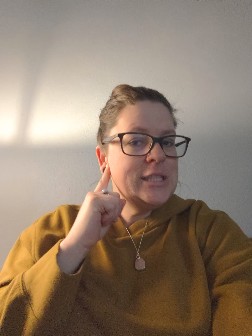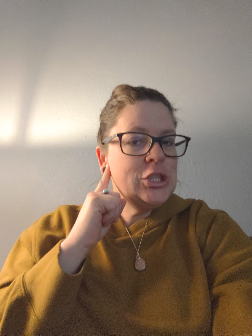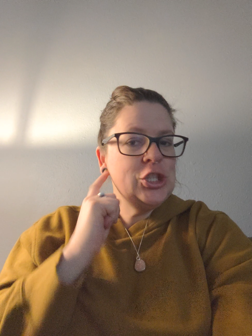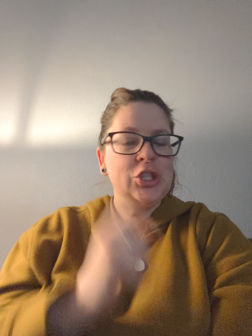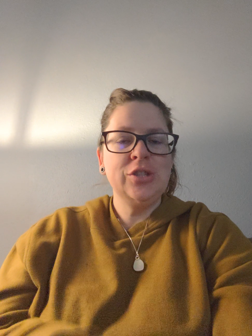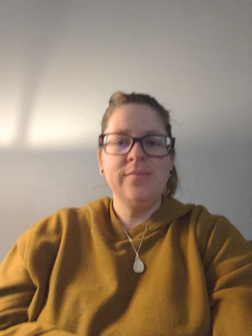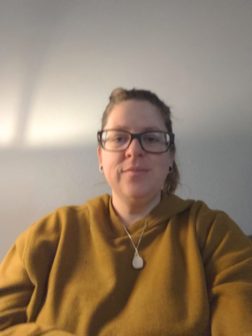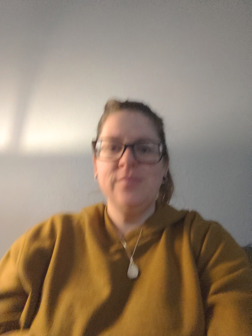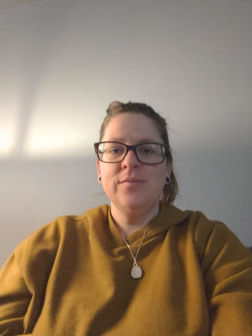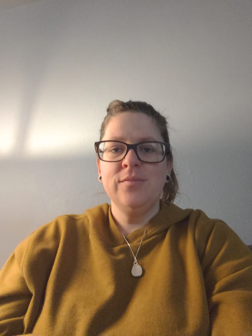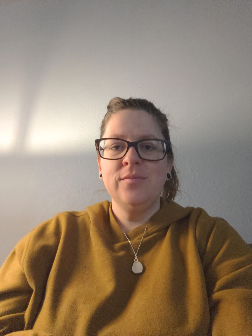ear